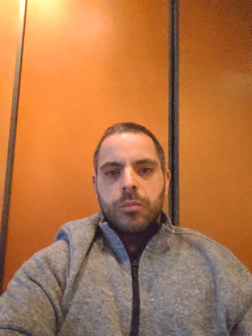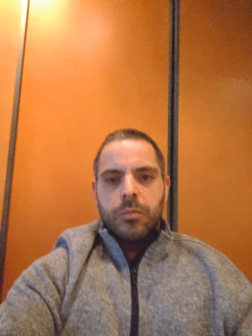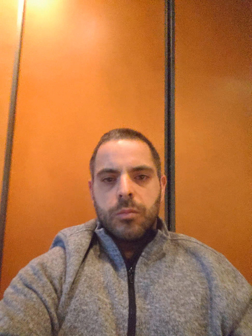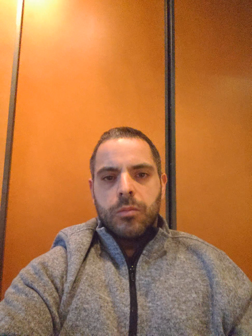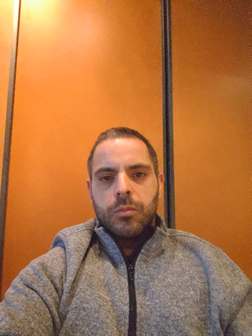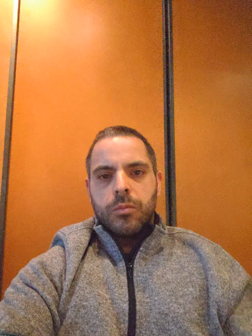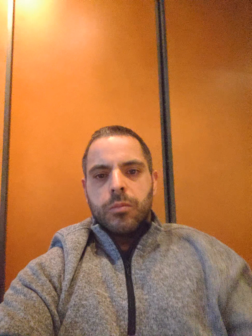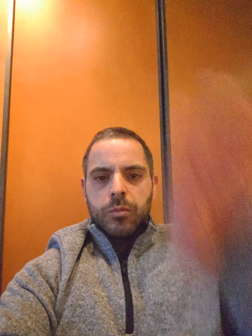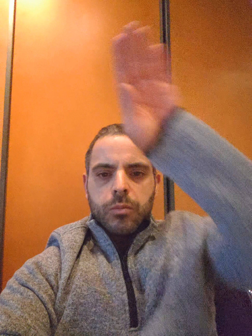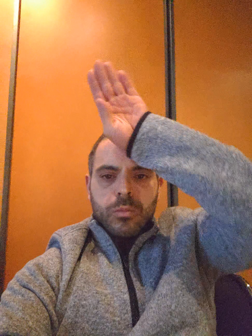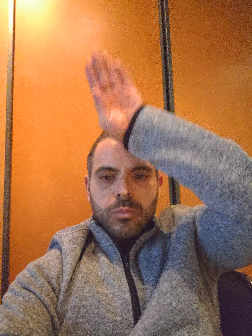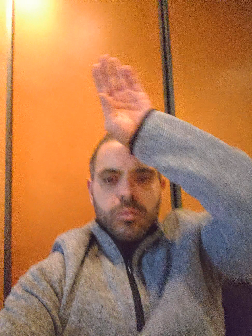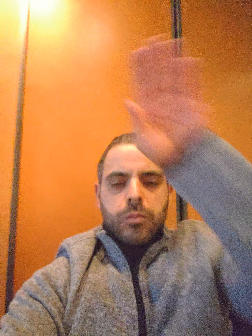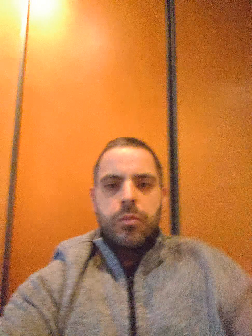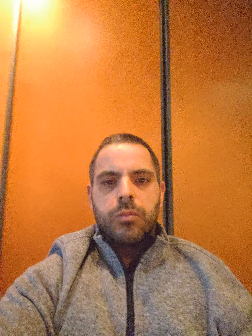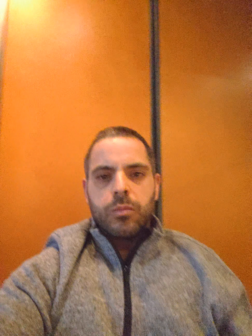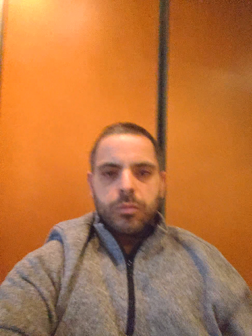fireman